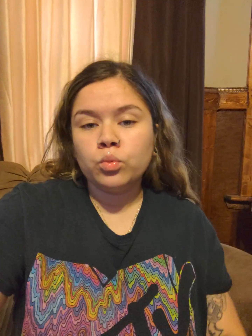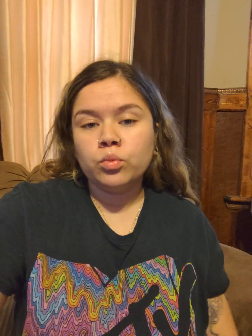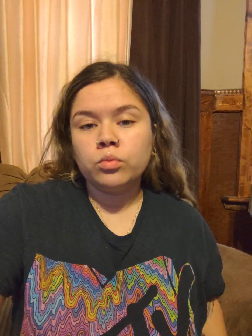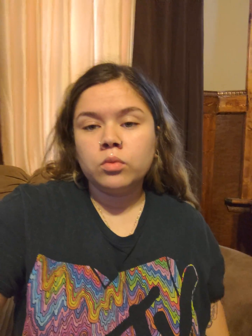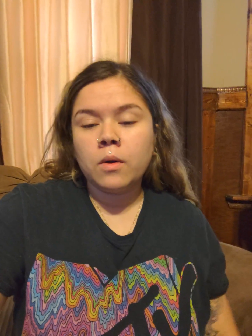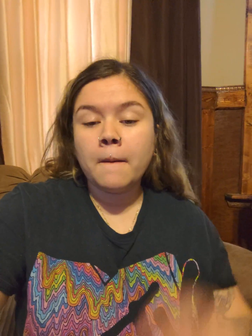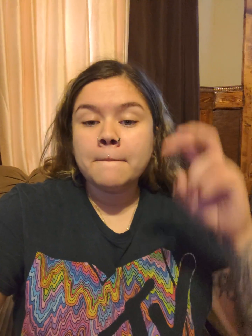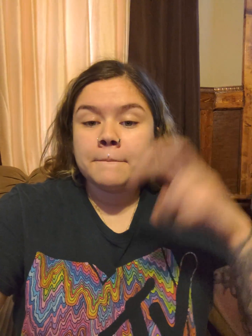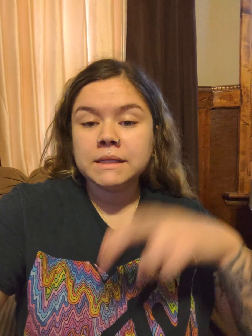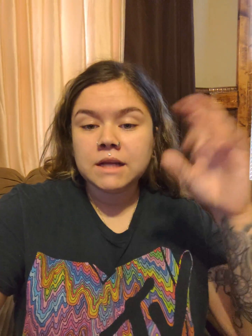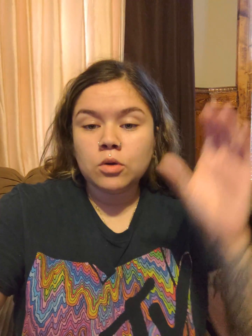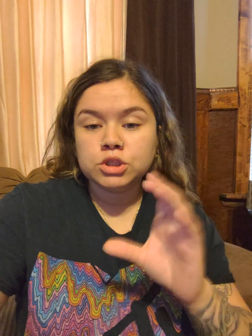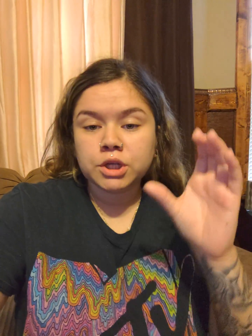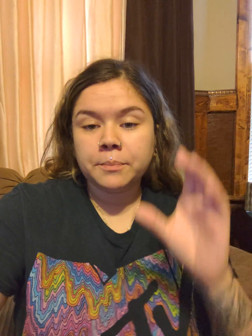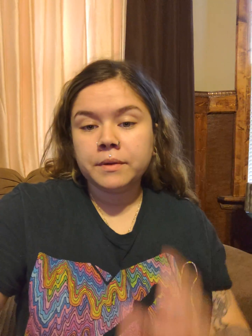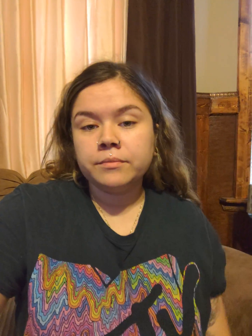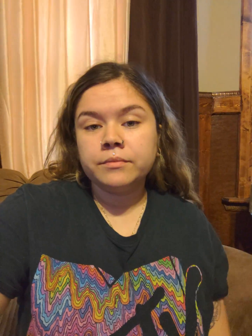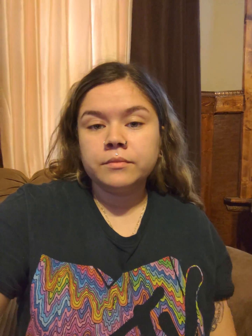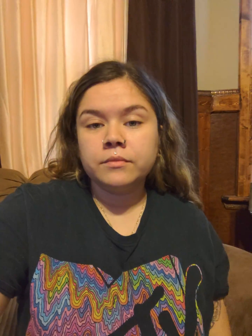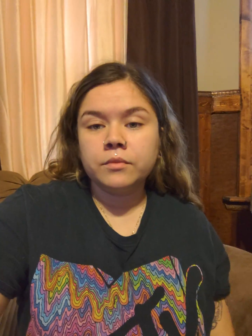potato chip